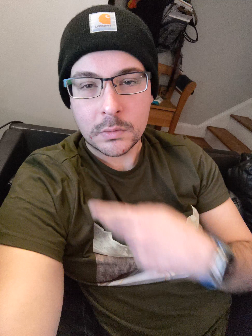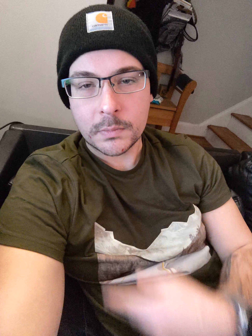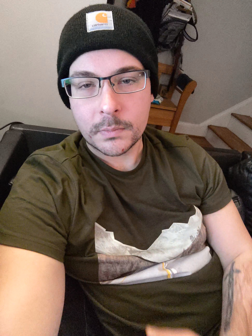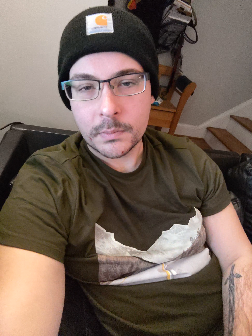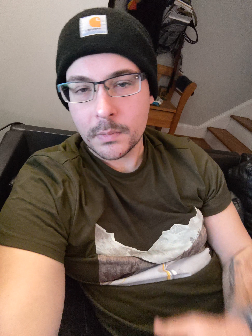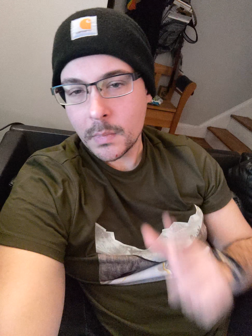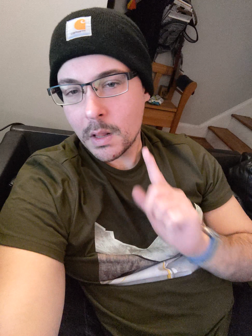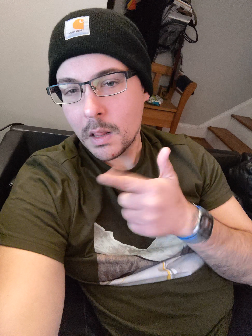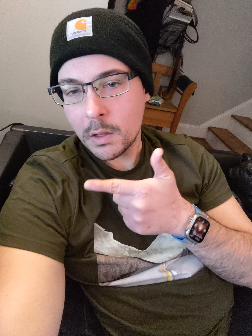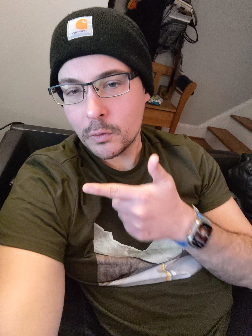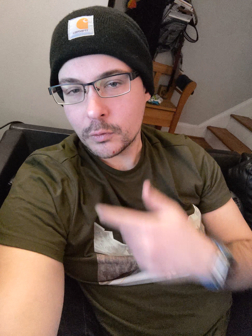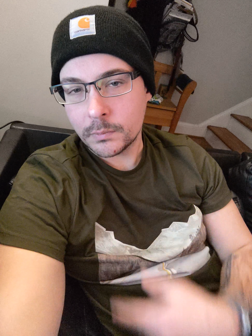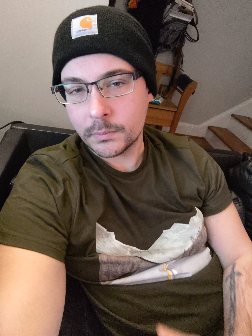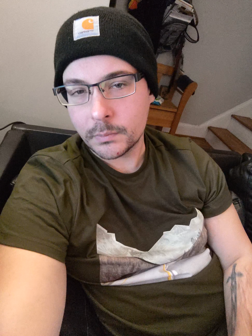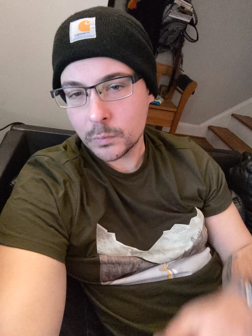later